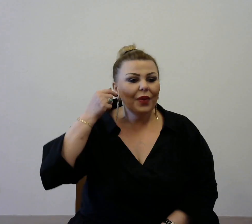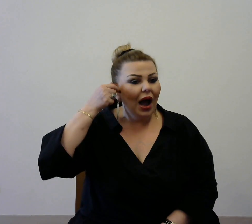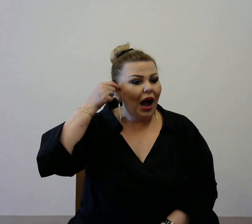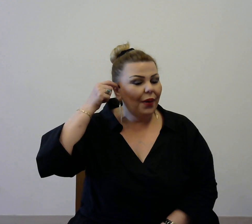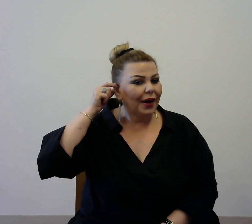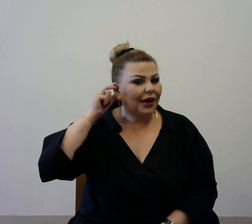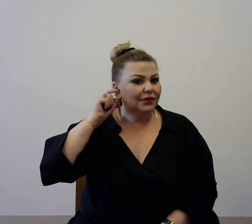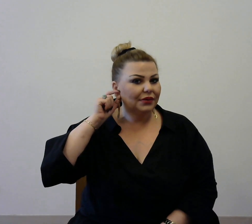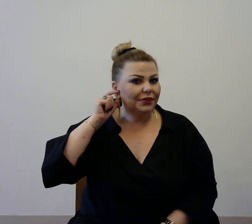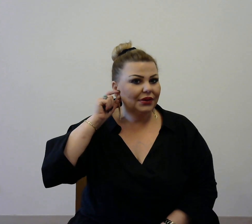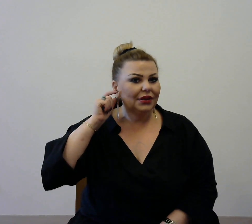aparat